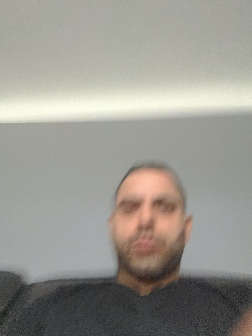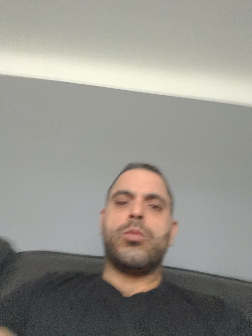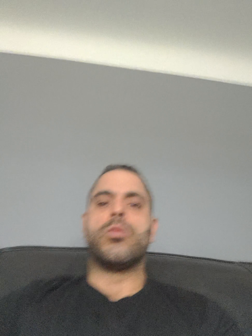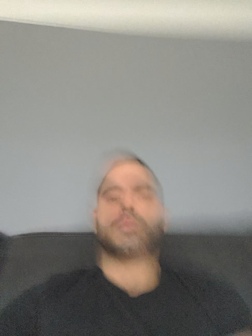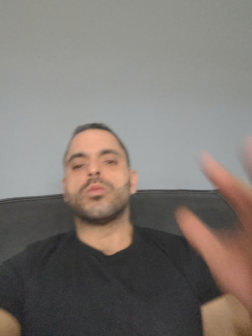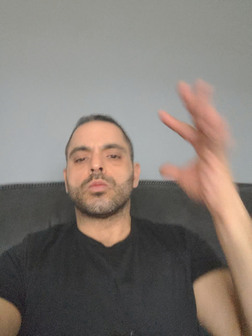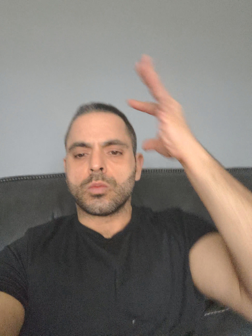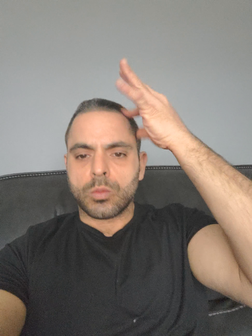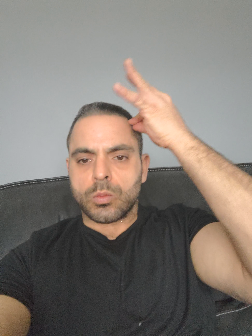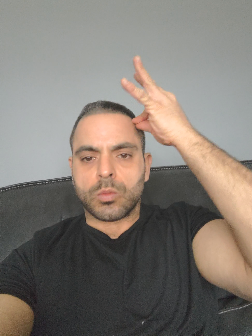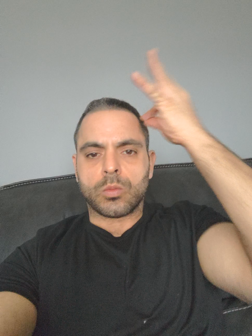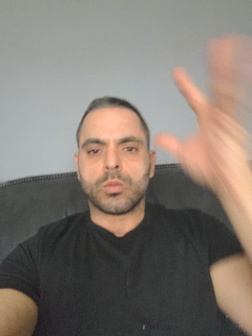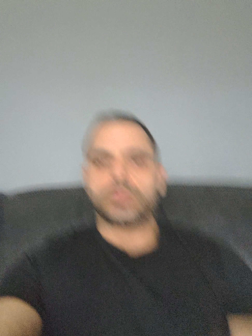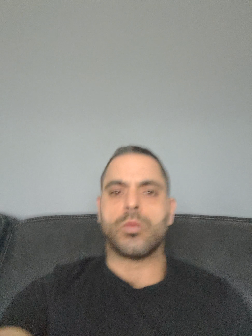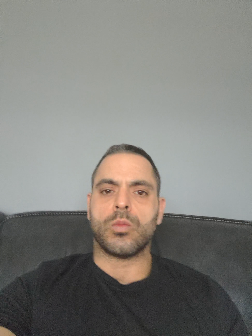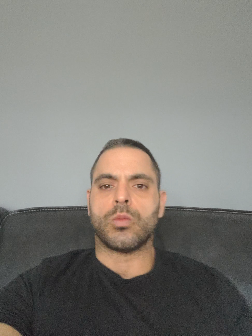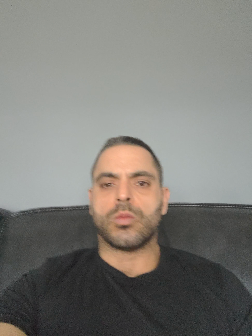hair